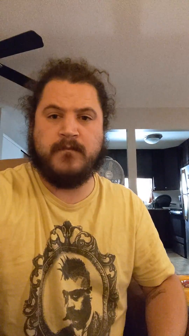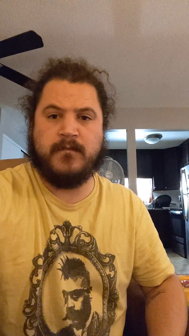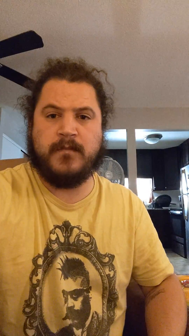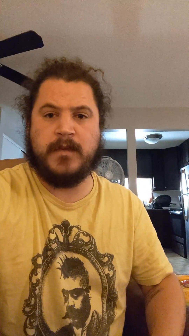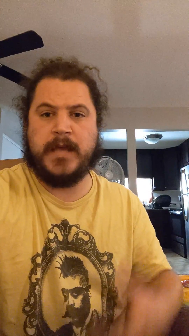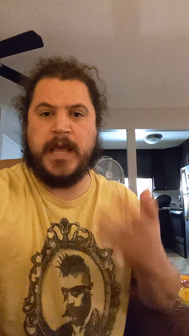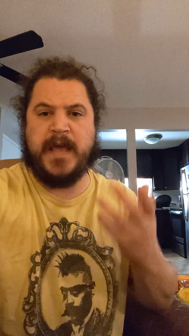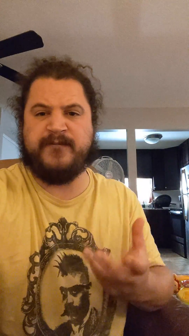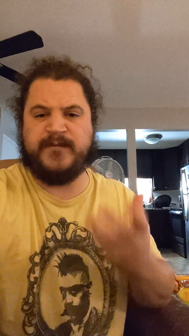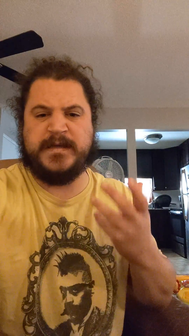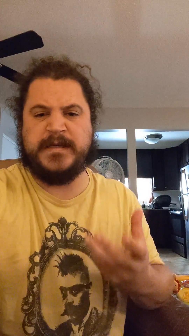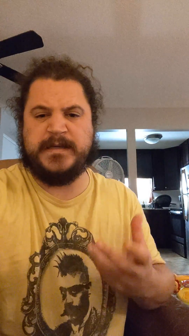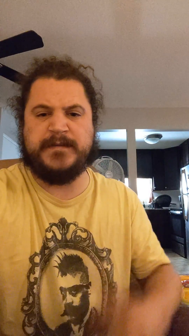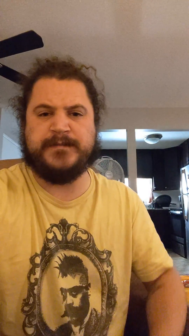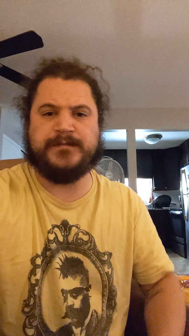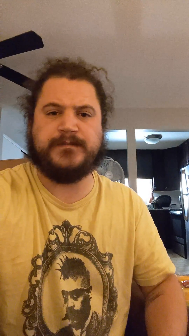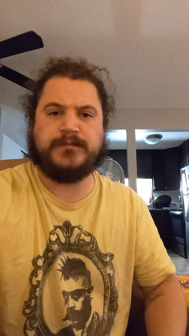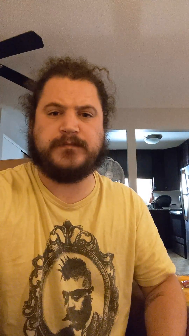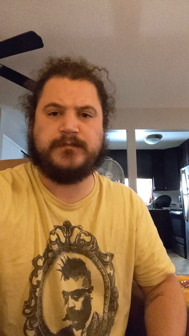heavy